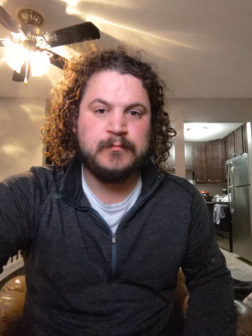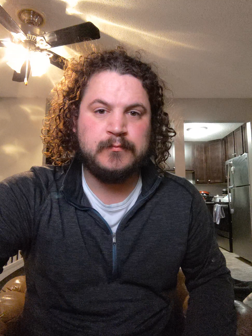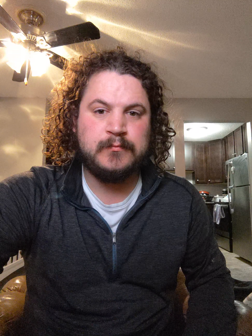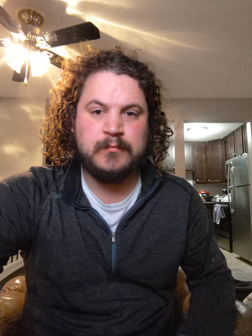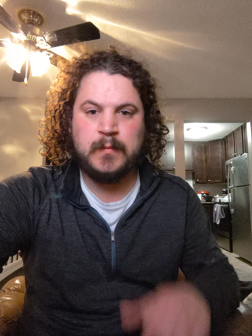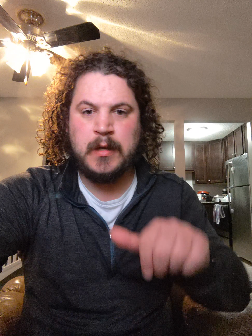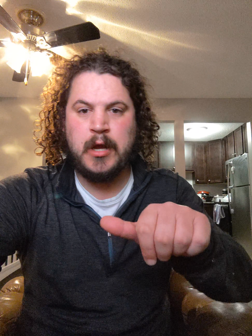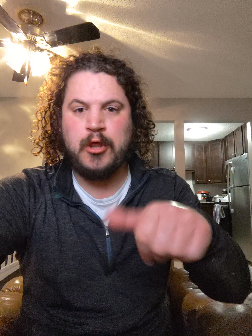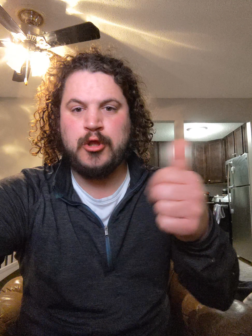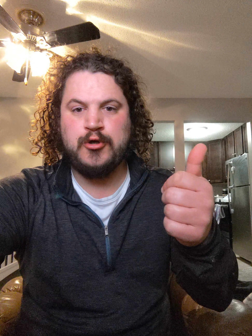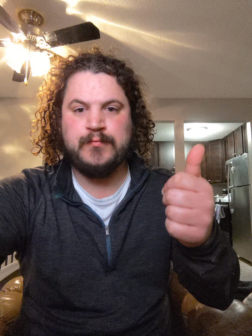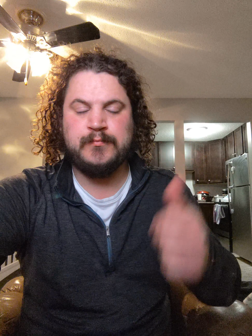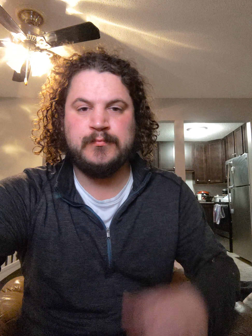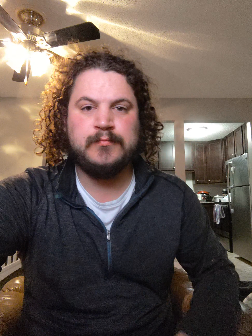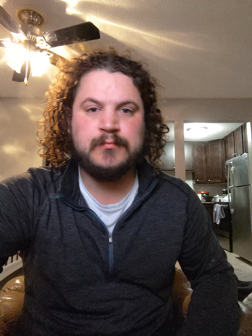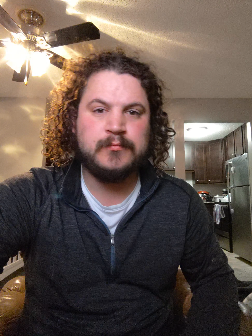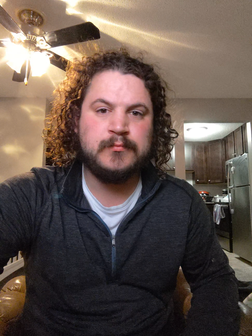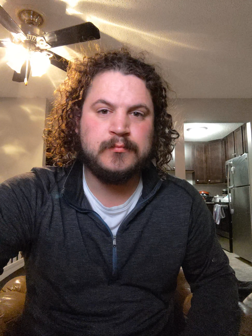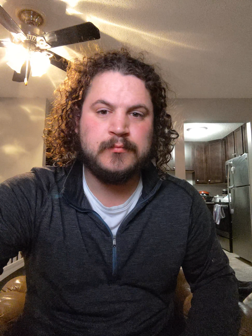another